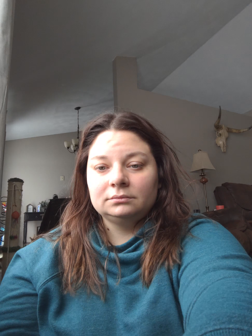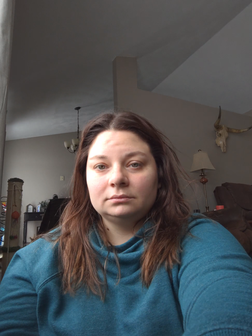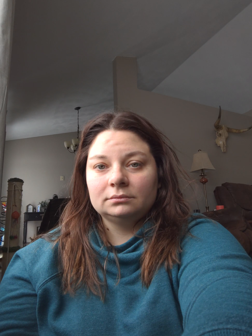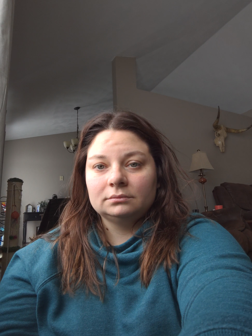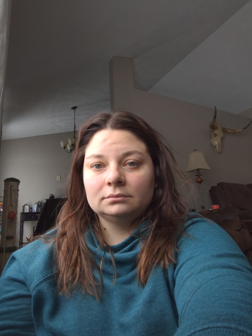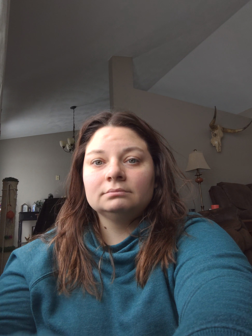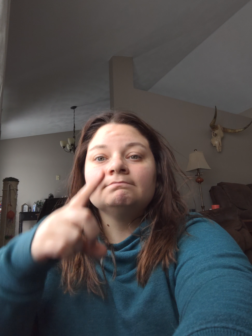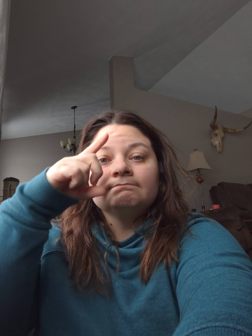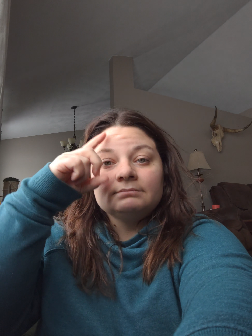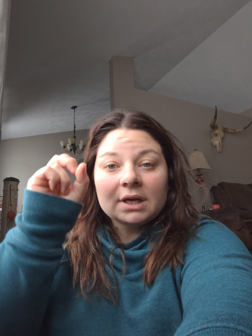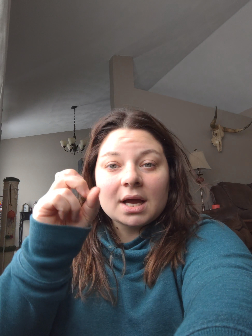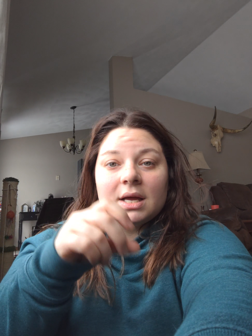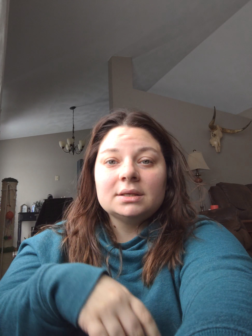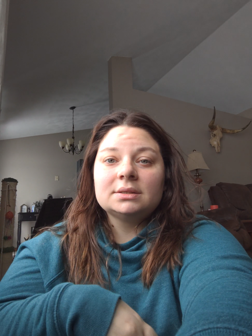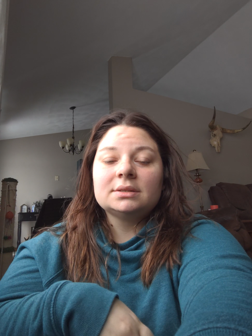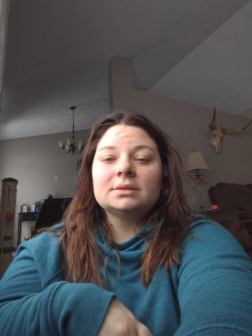because